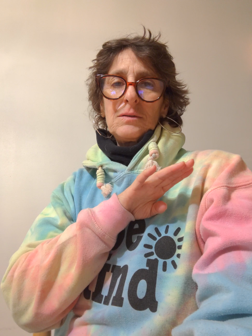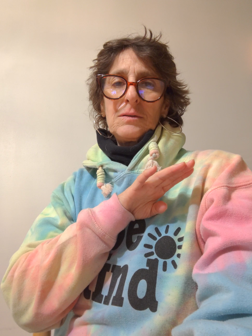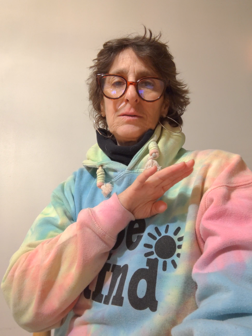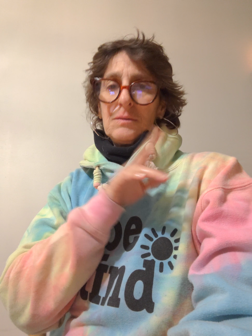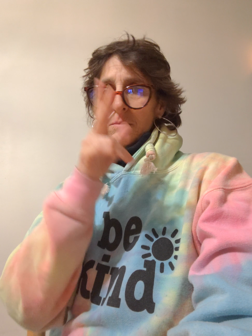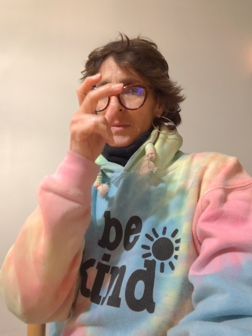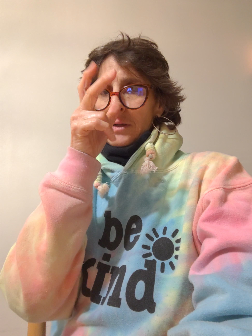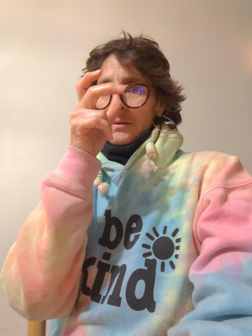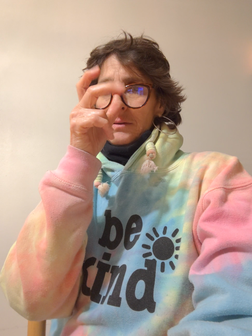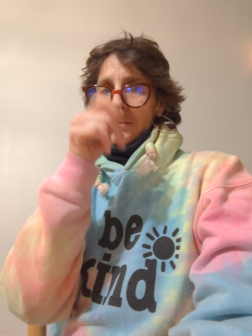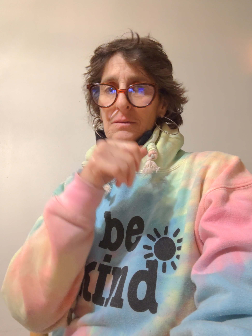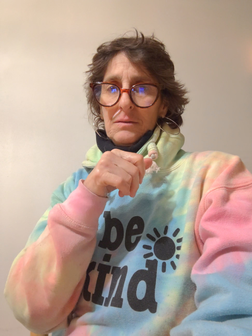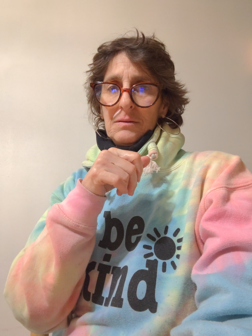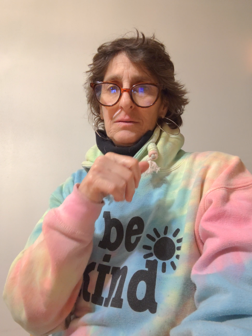bug